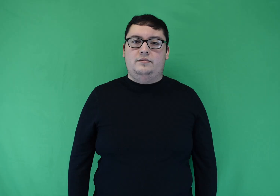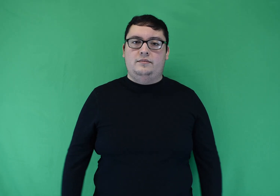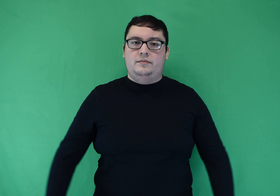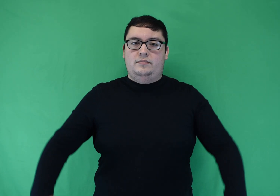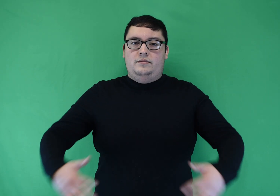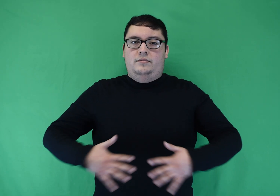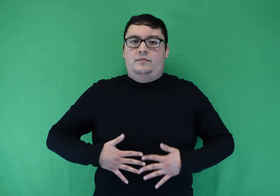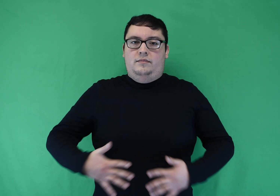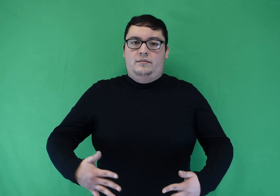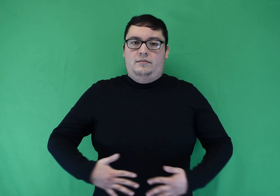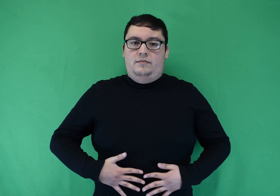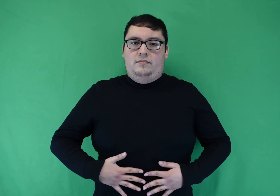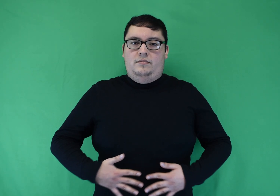estómago